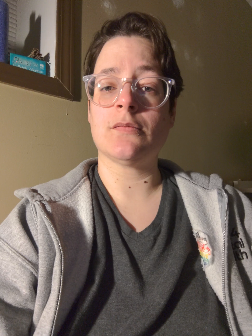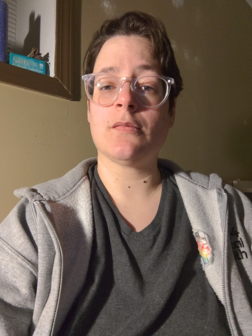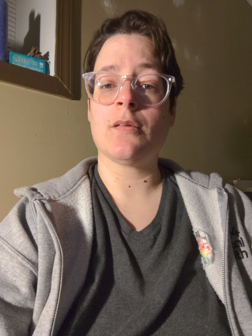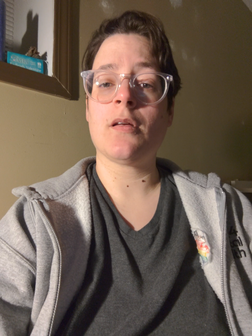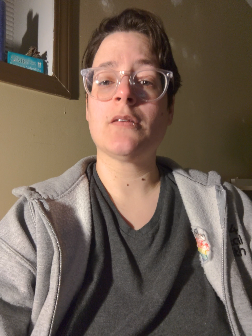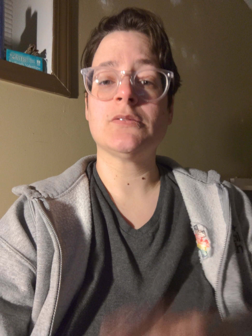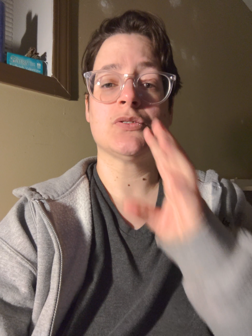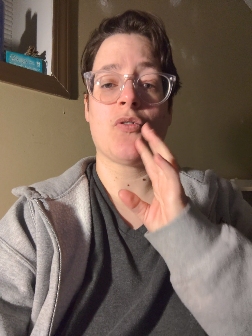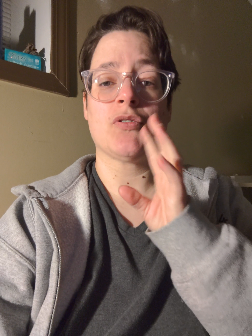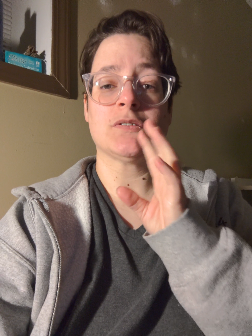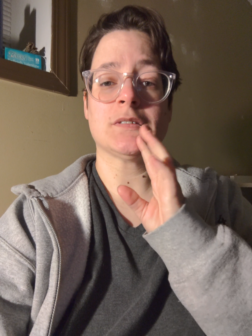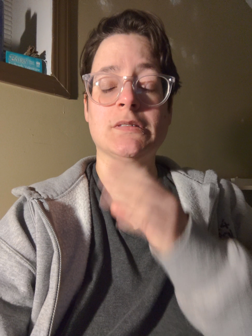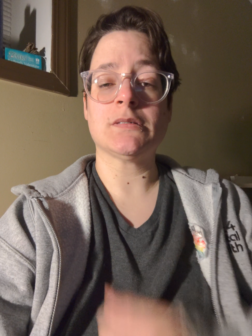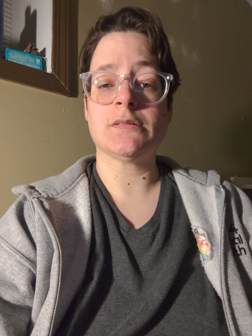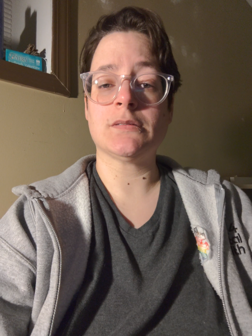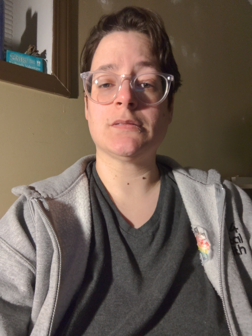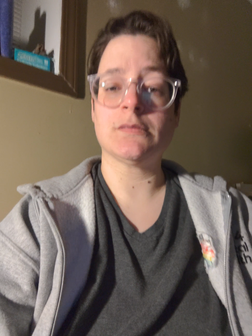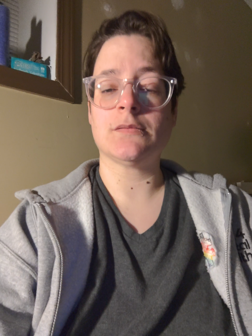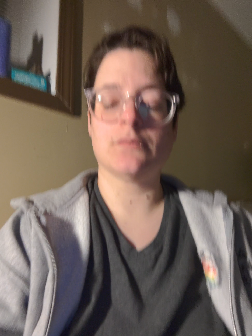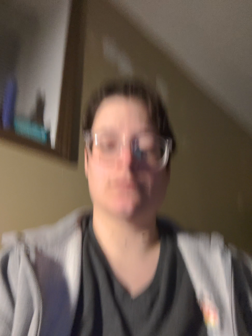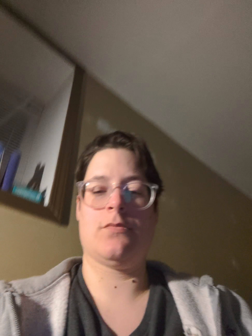talk